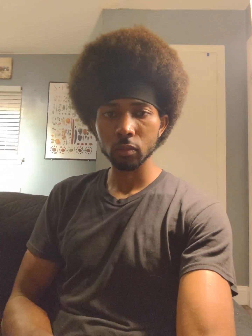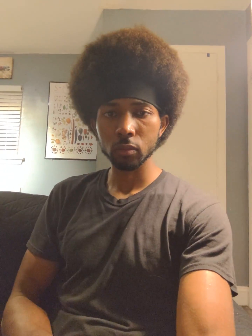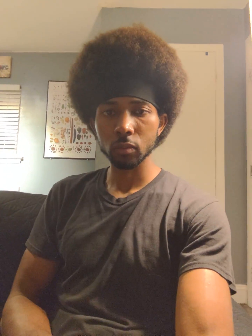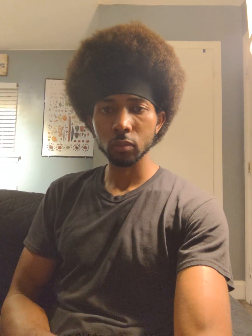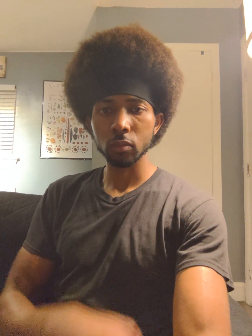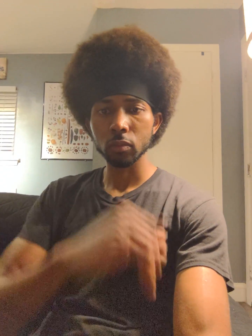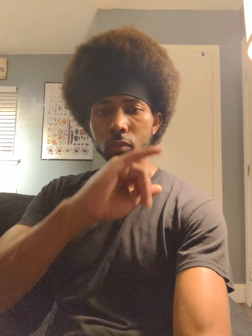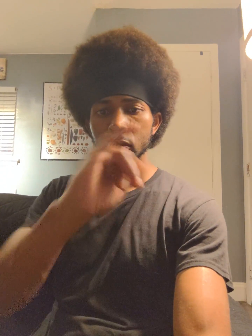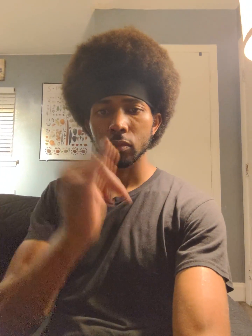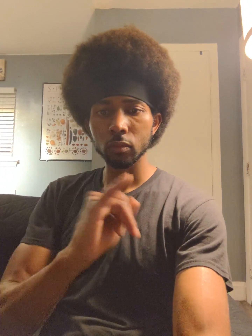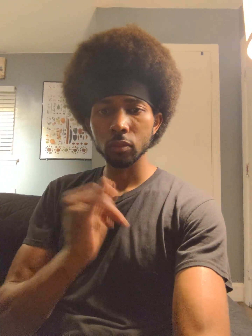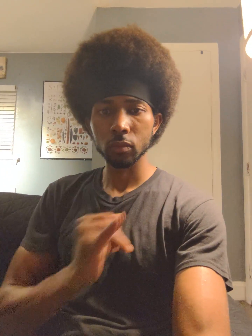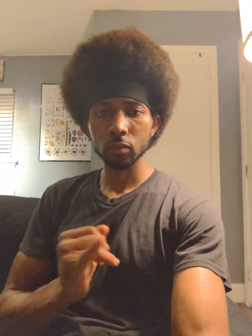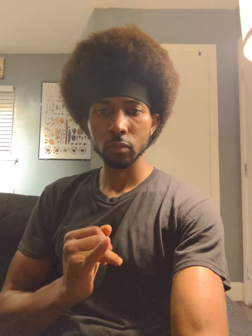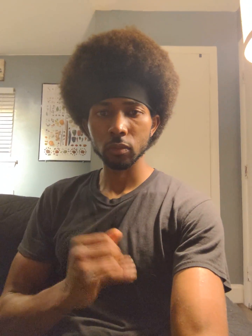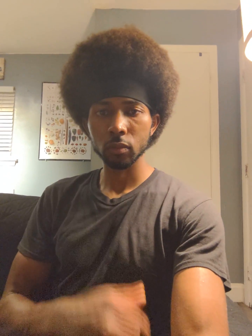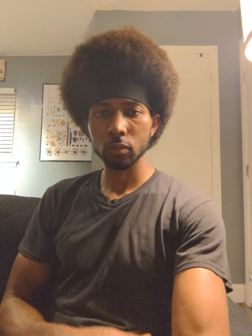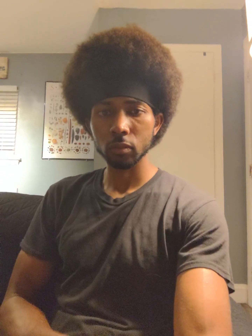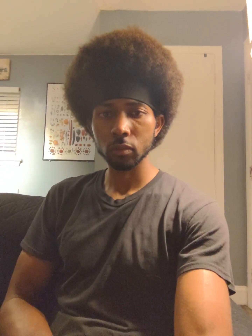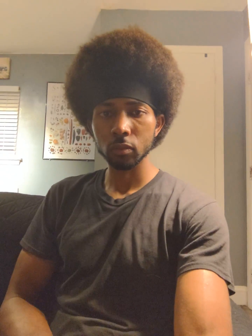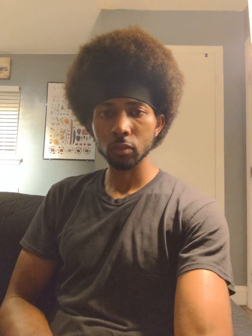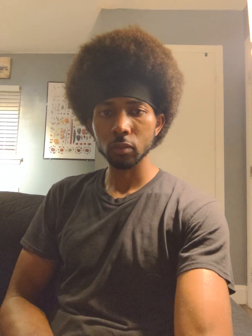draw